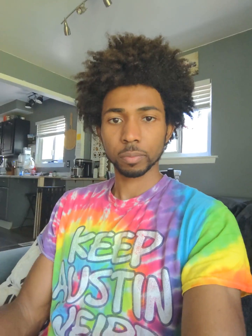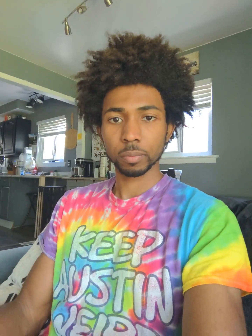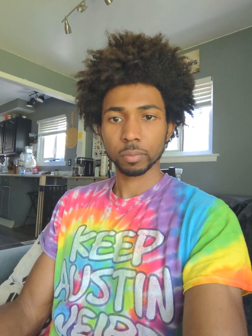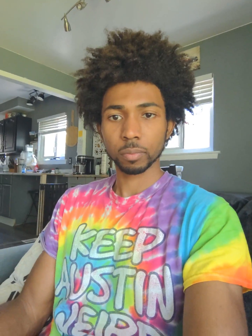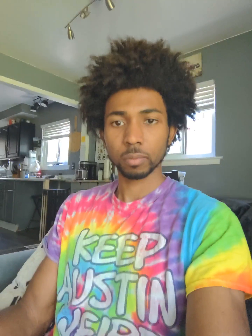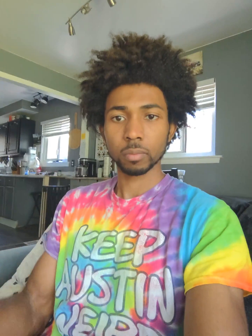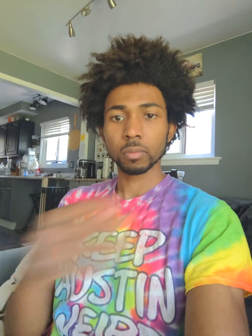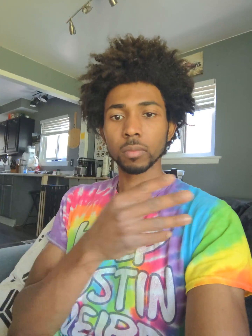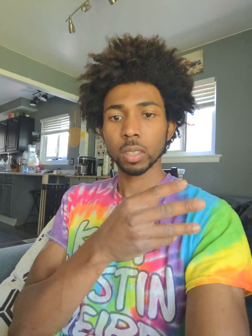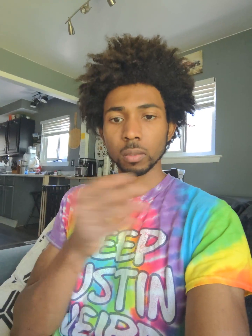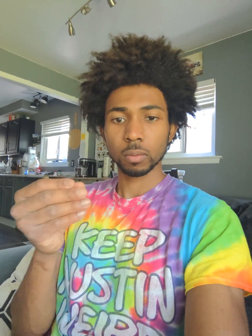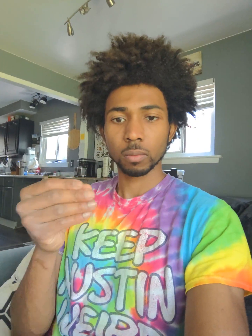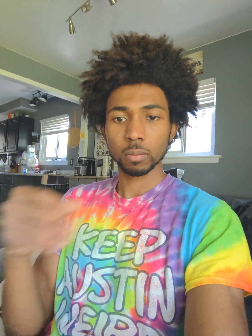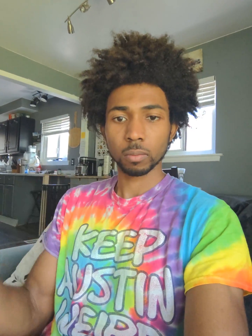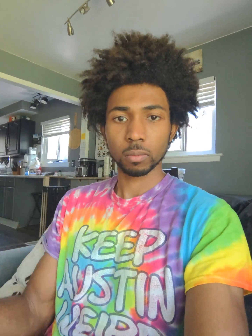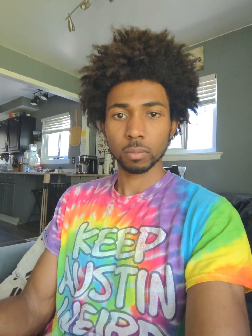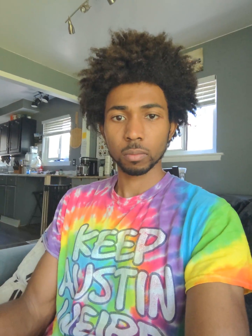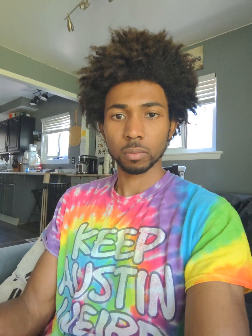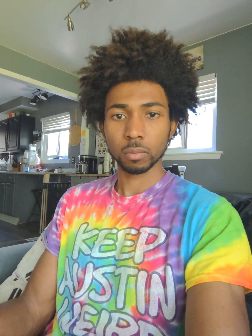and